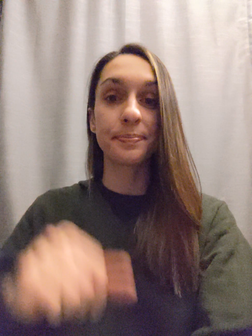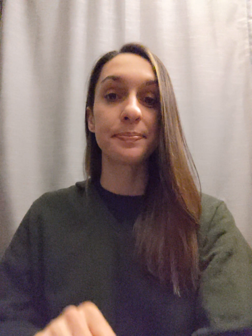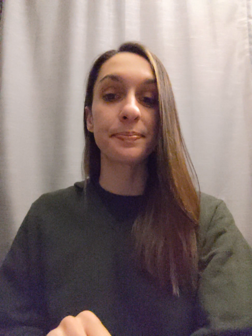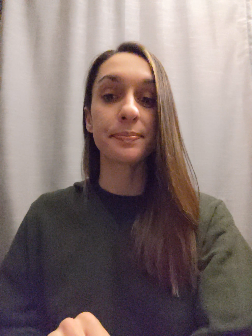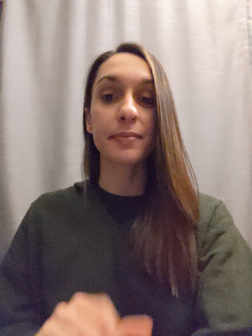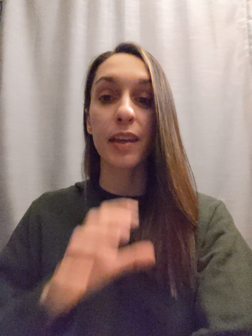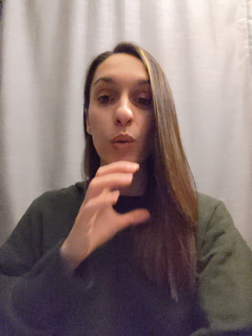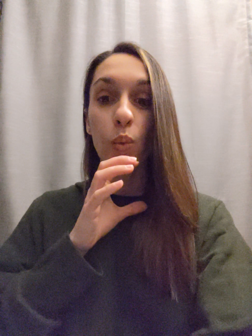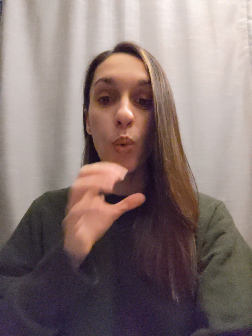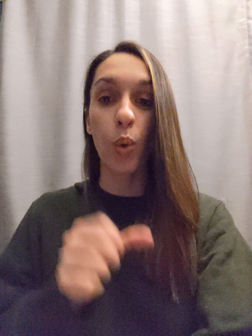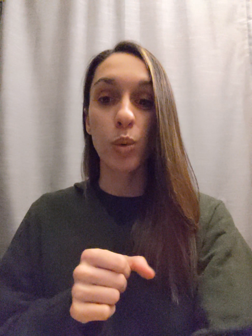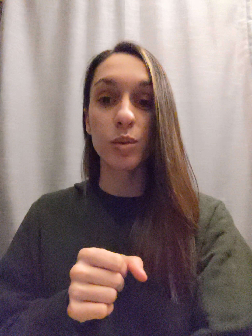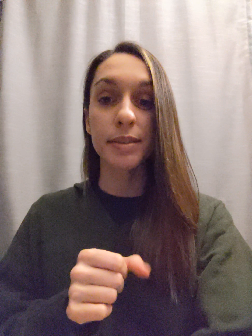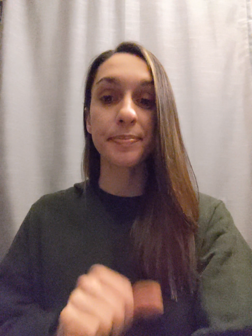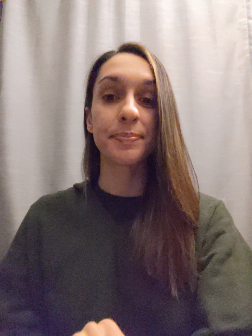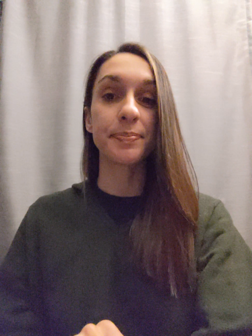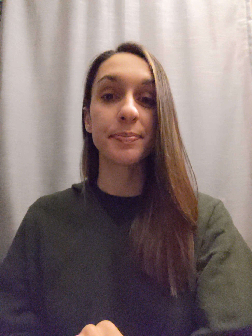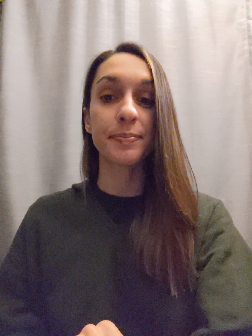old